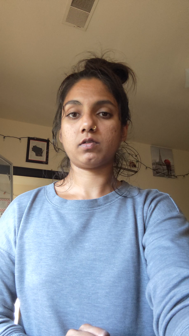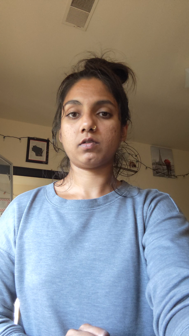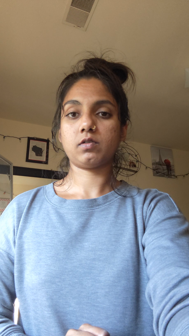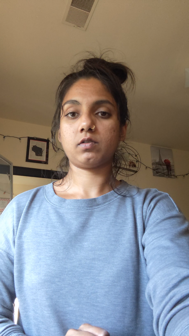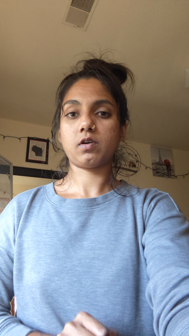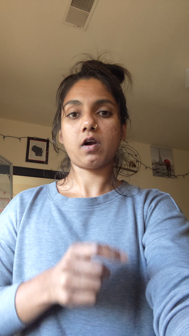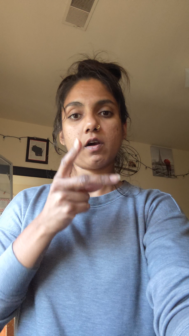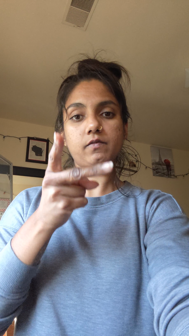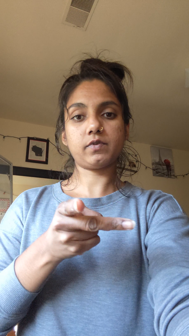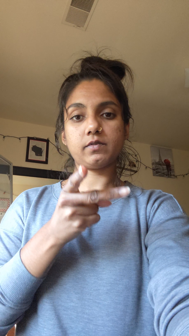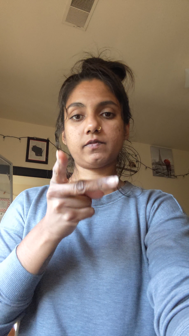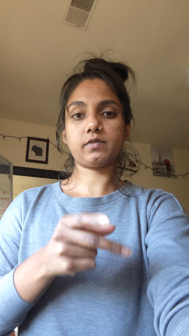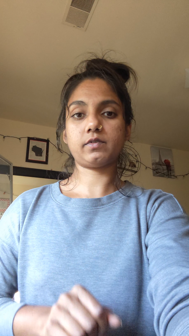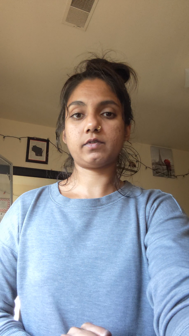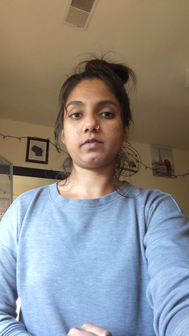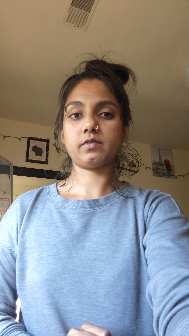careful